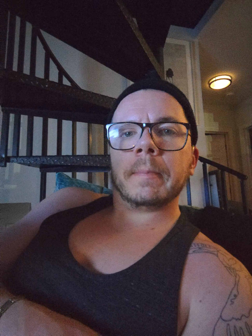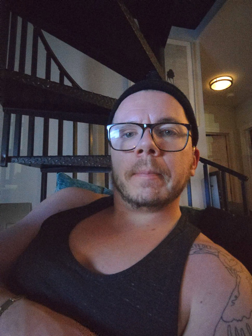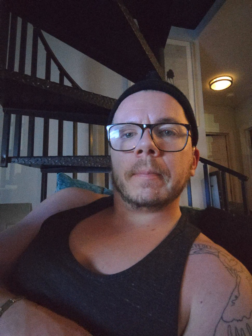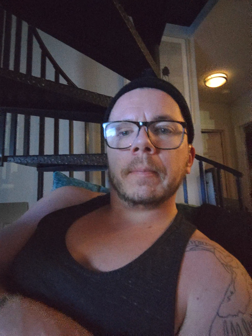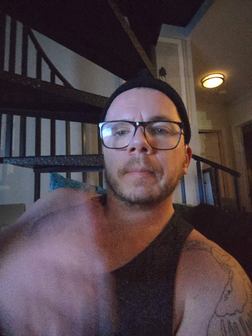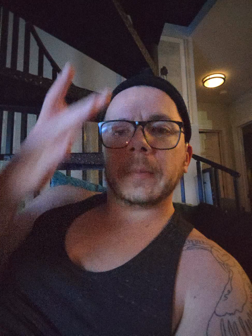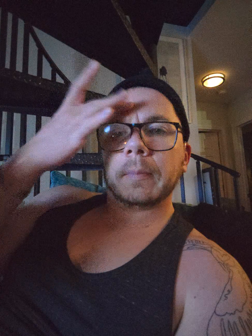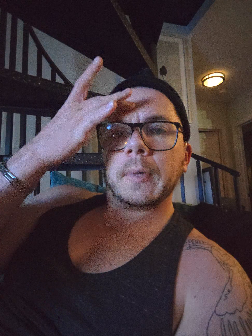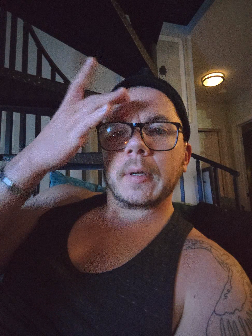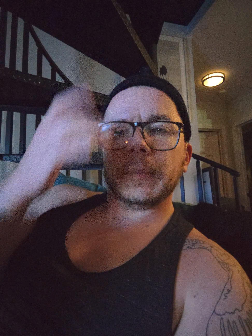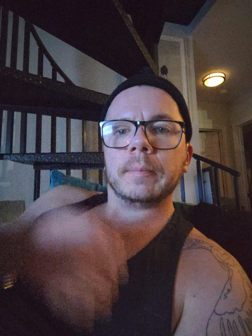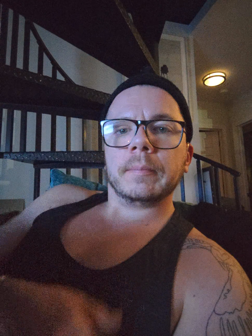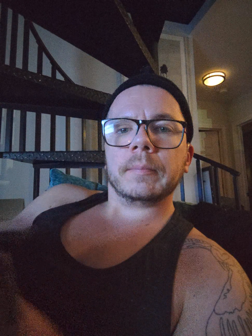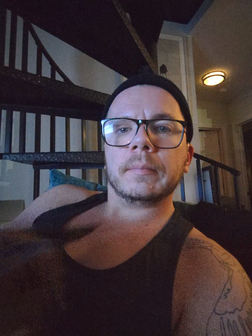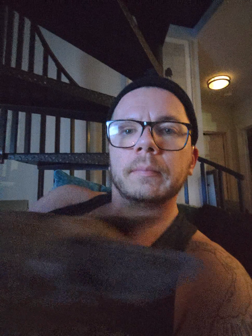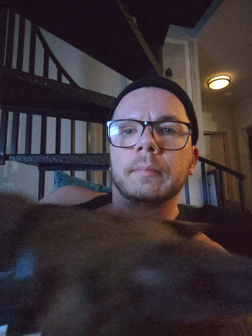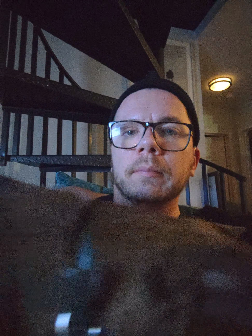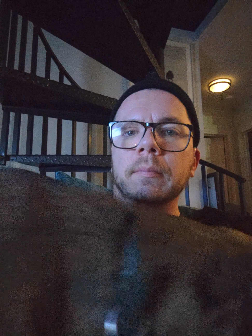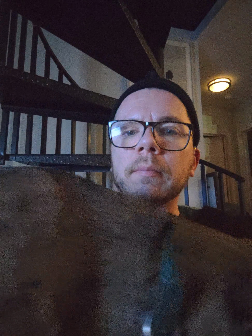sick